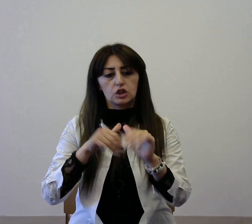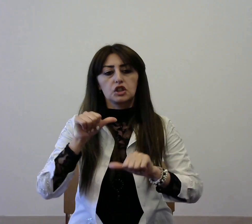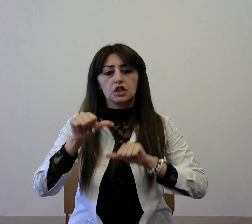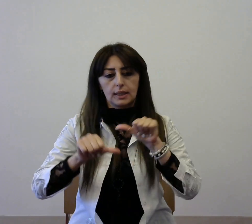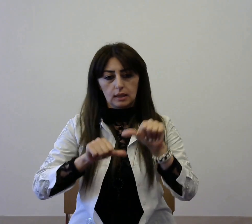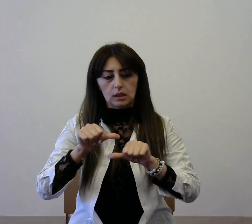il